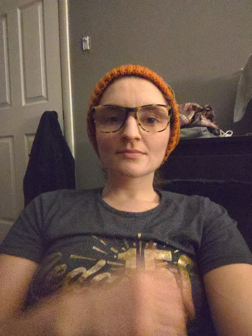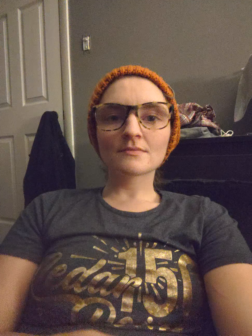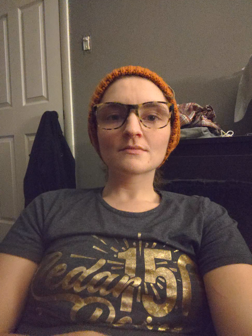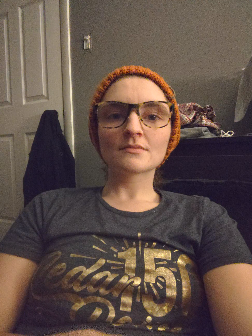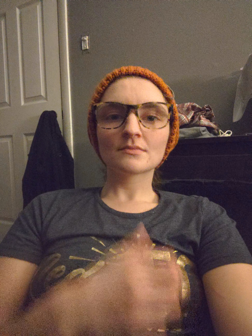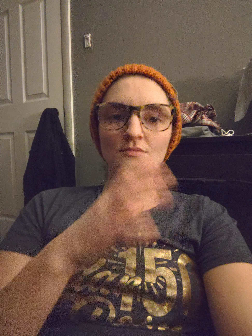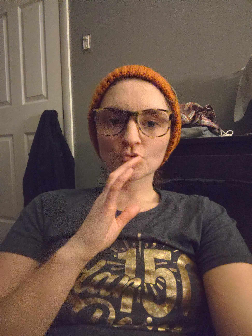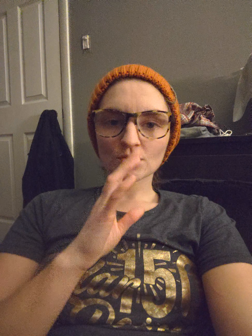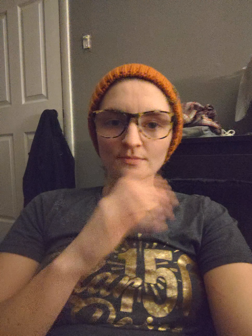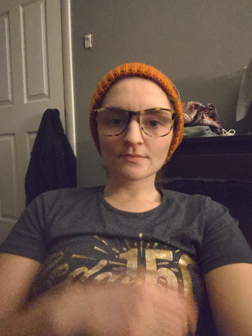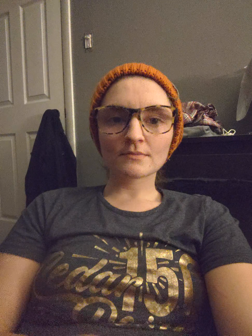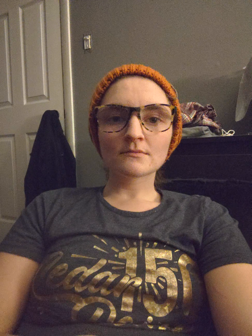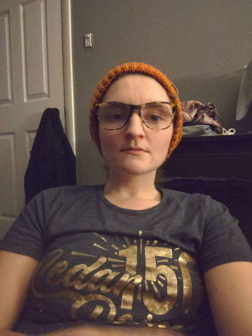talk